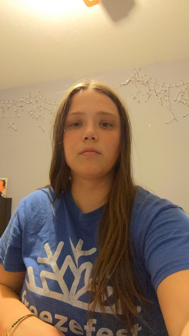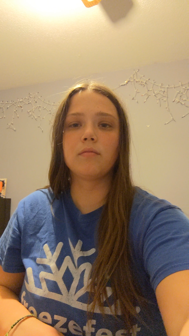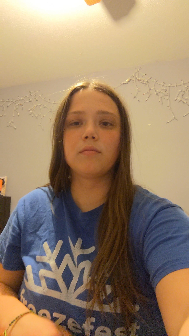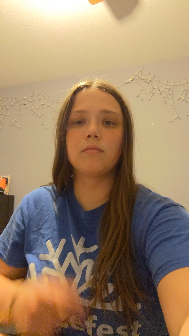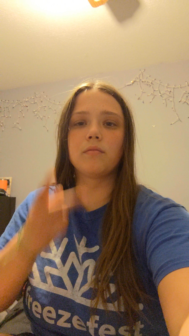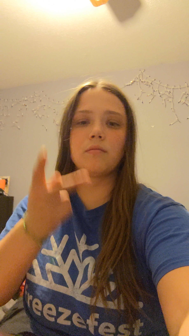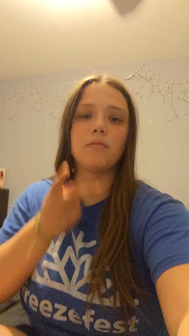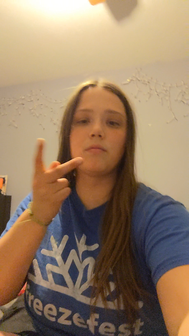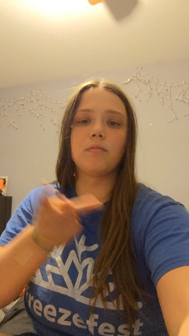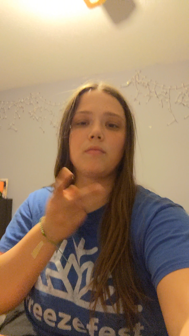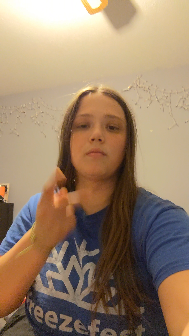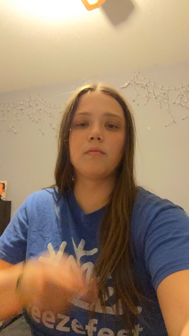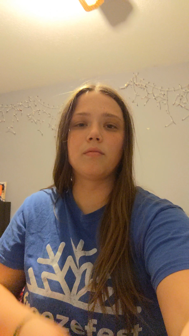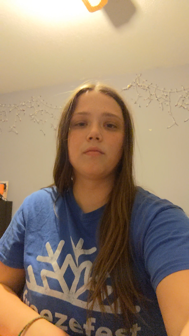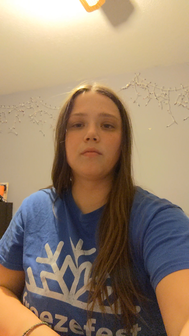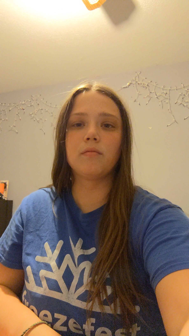careful